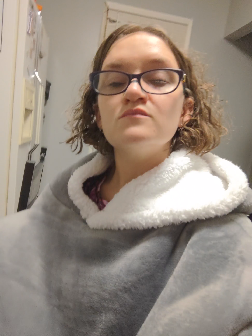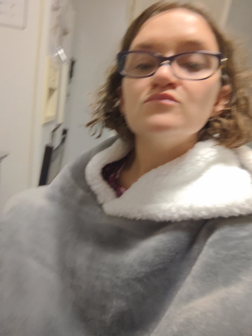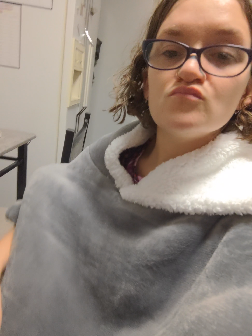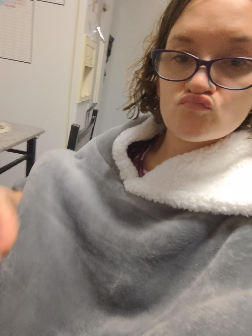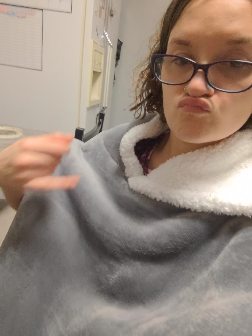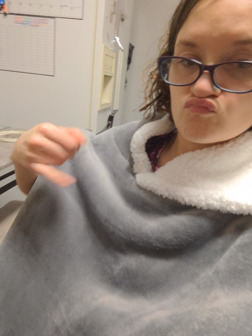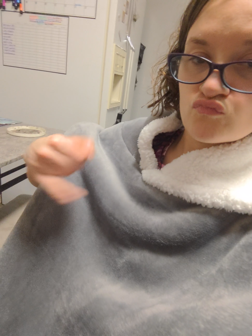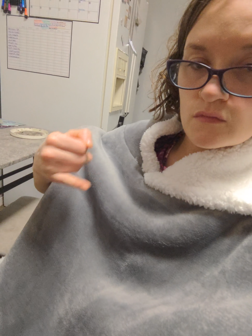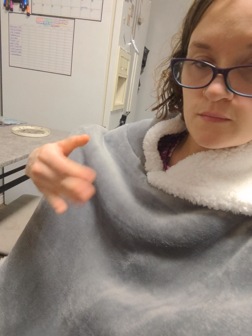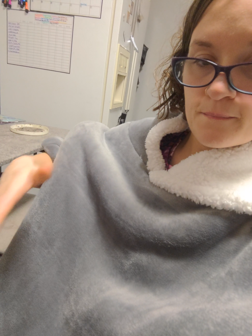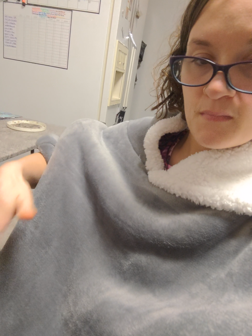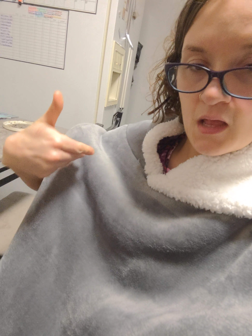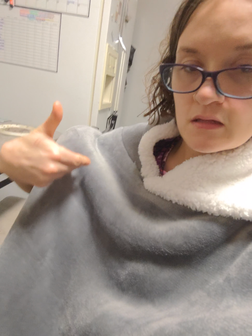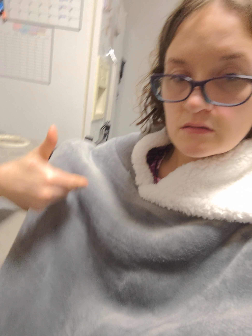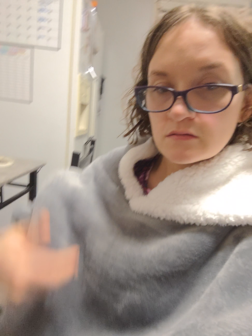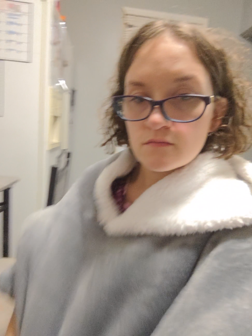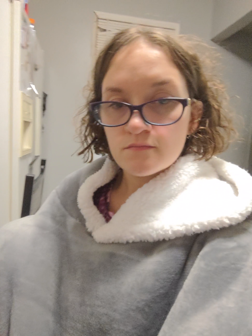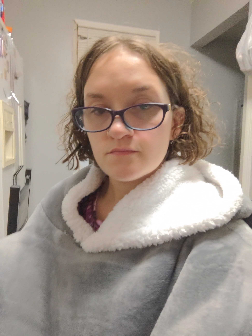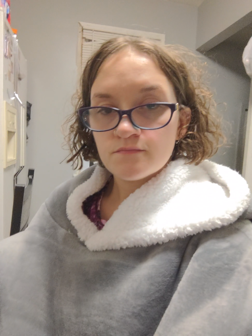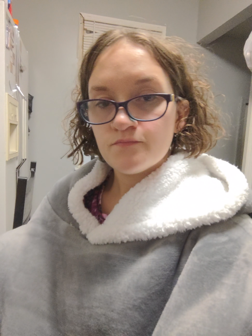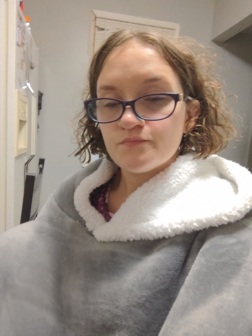jeans